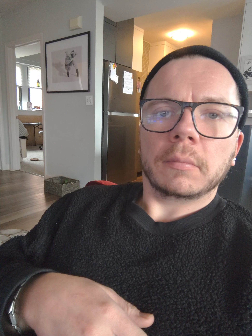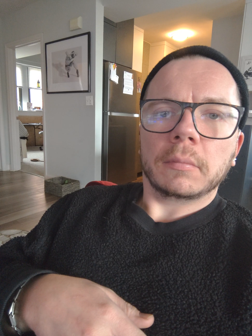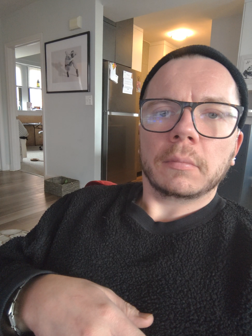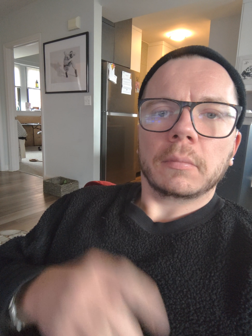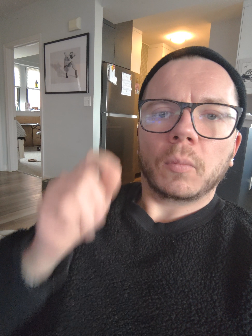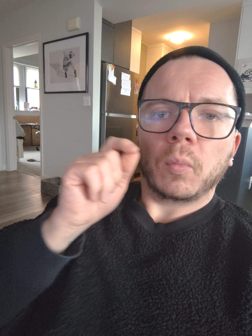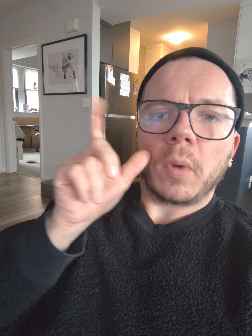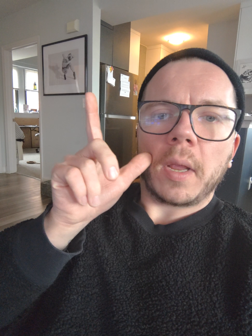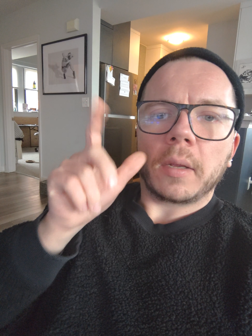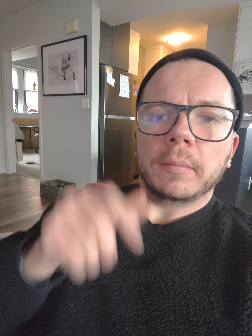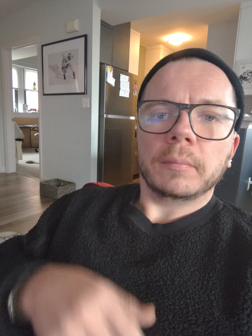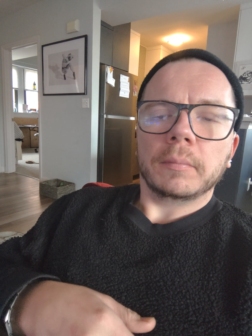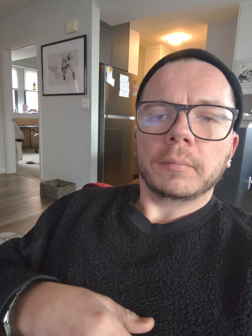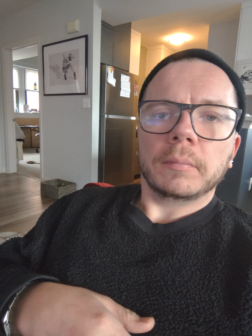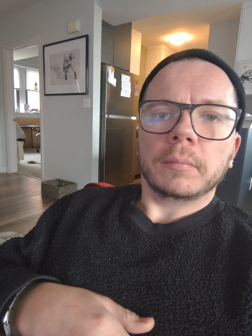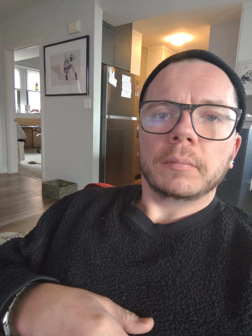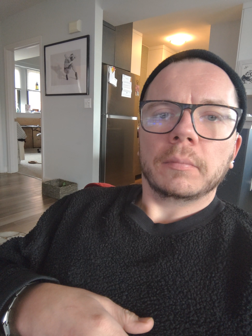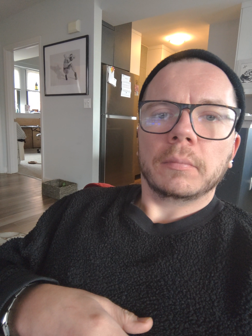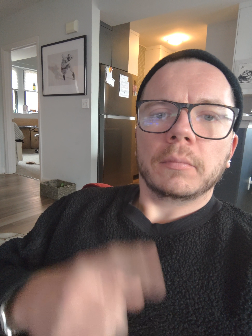wake